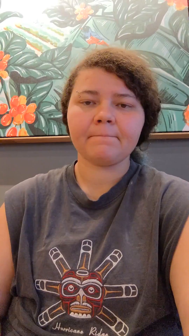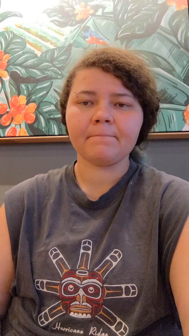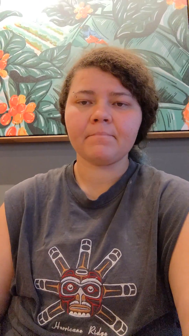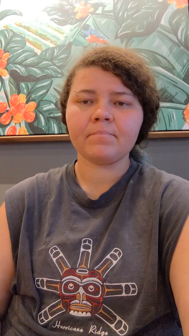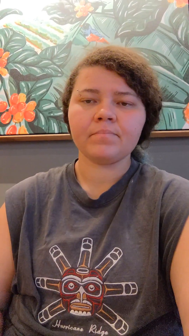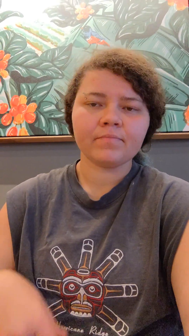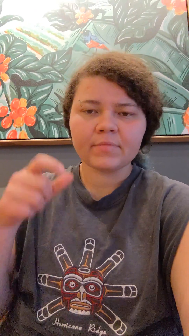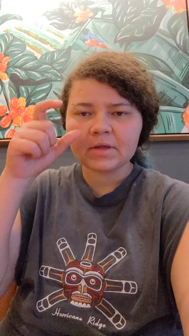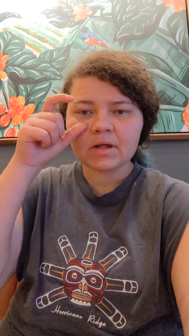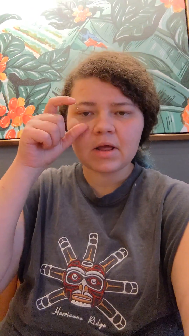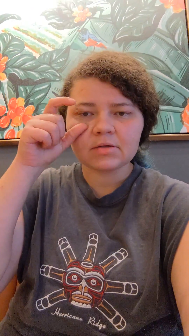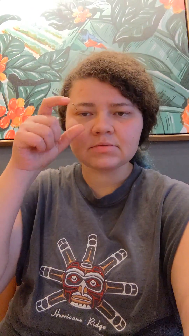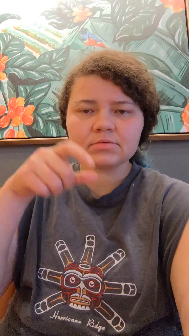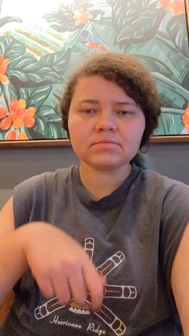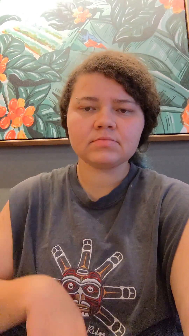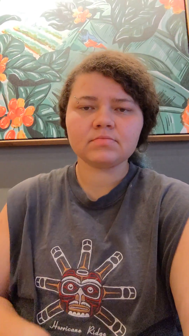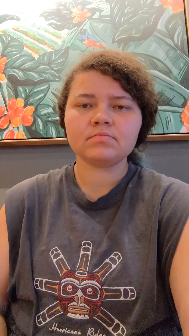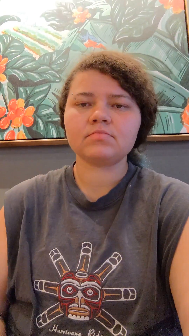glasses